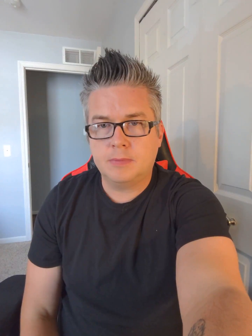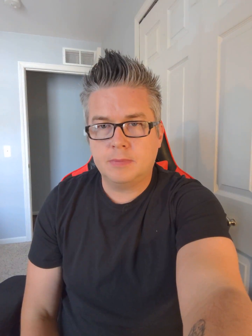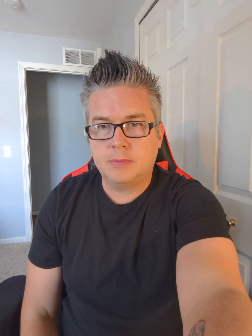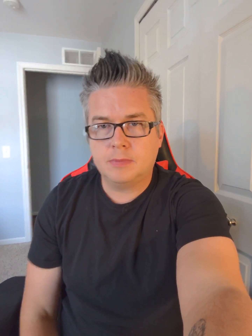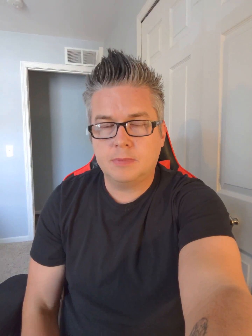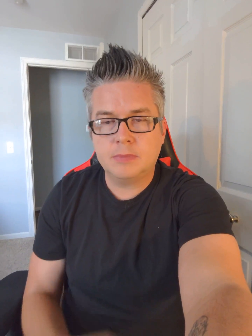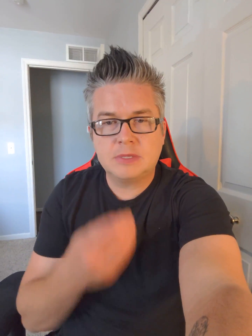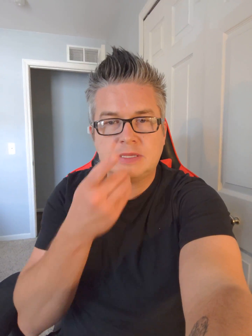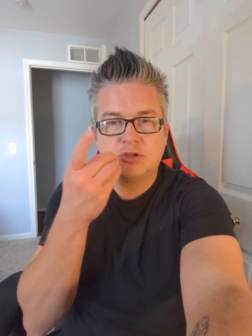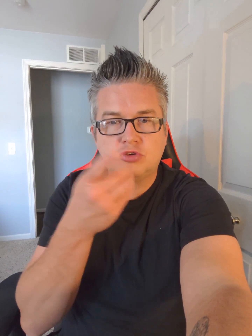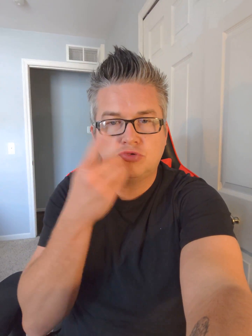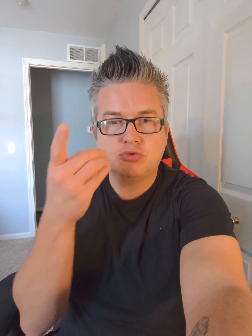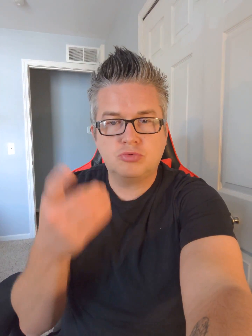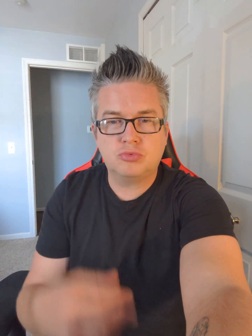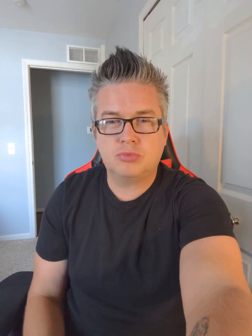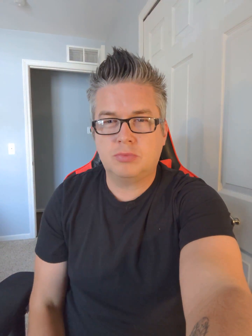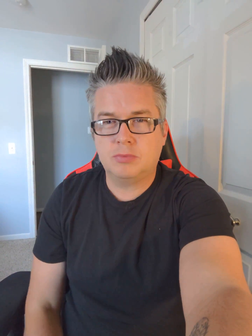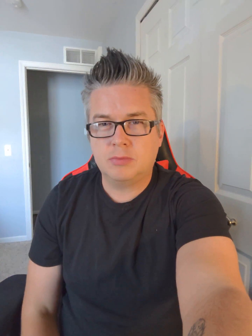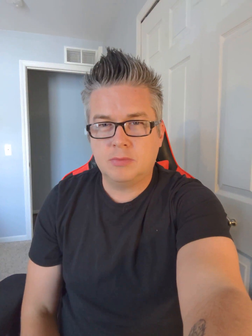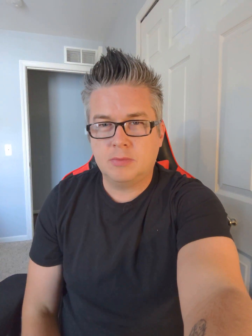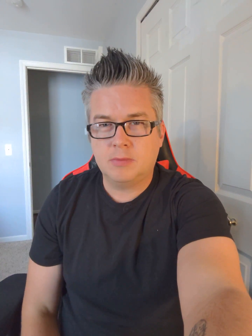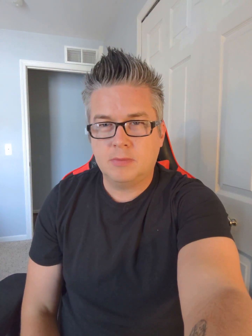dinner